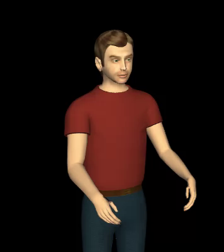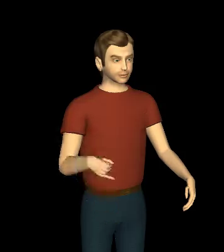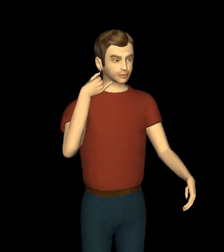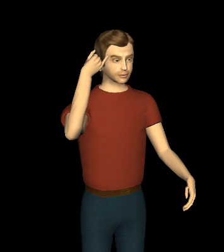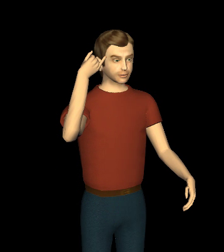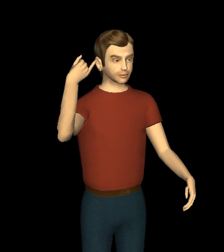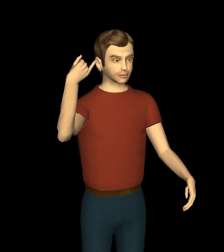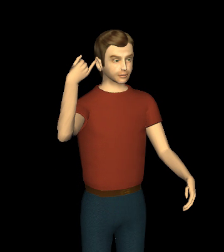فكرة